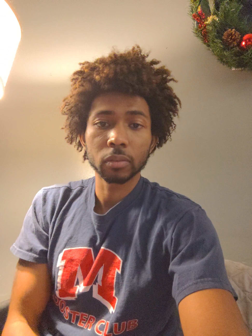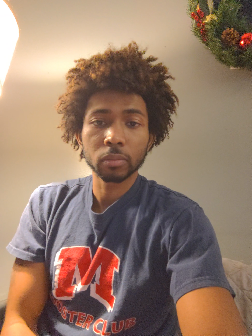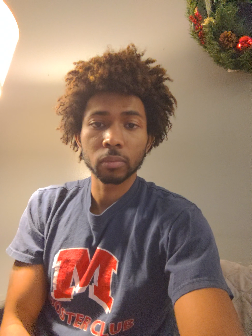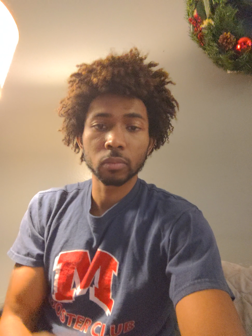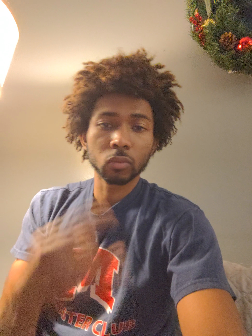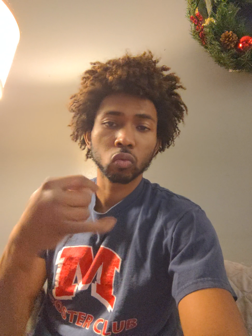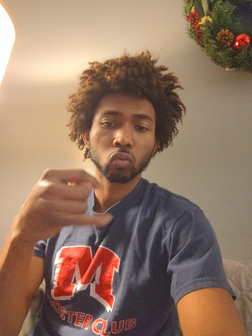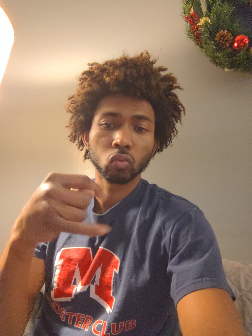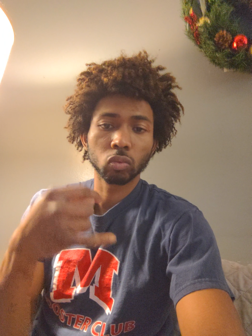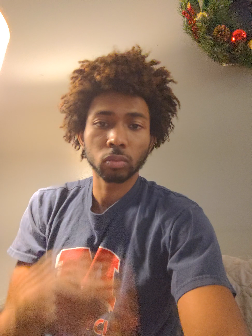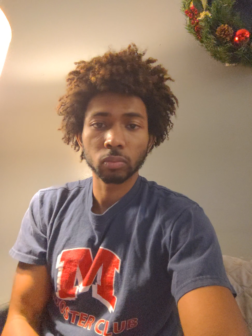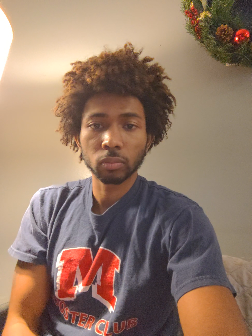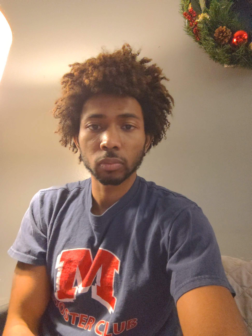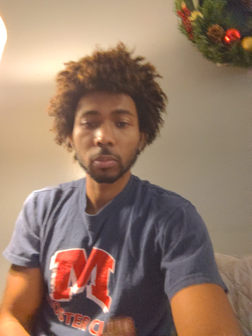toy